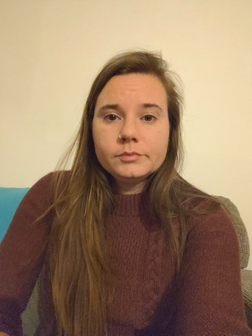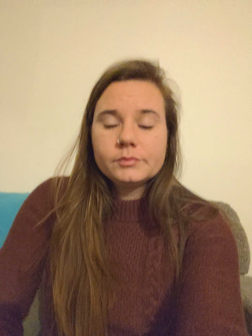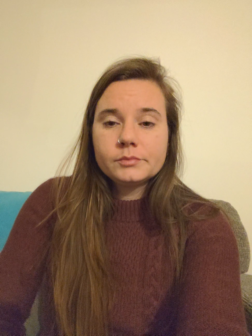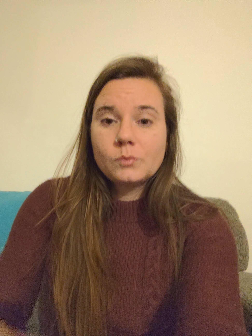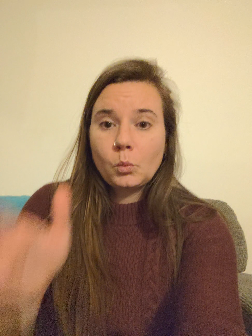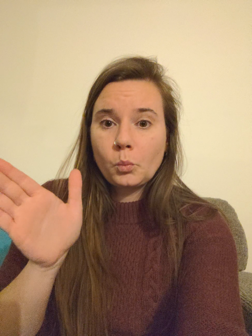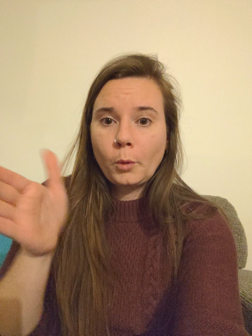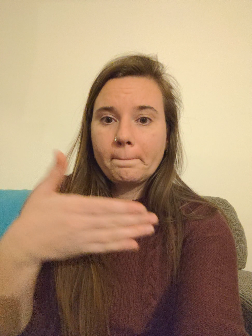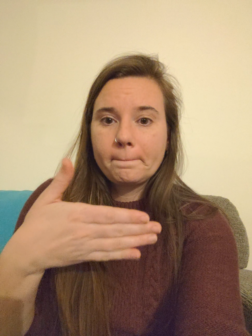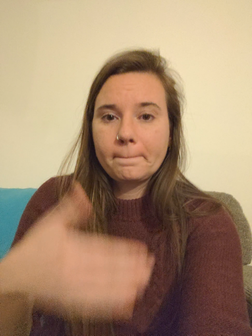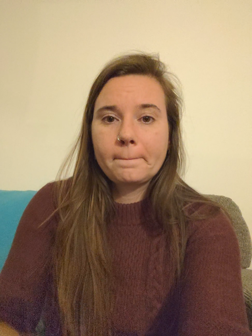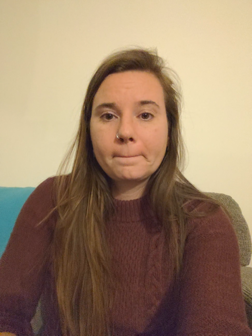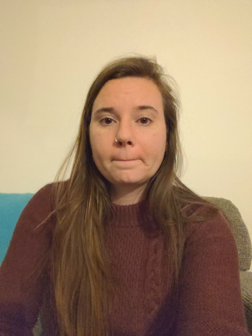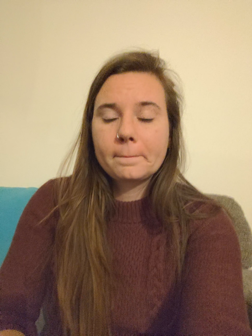room